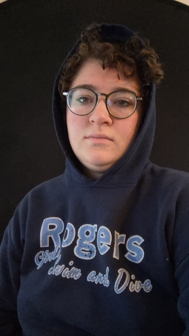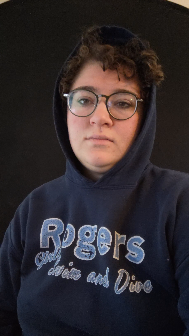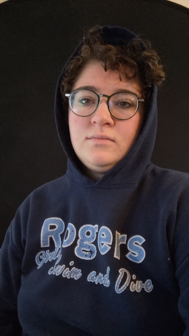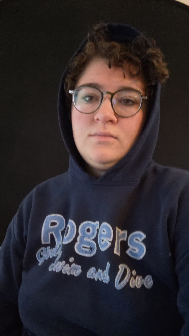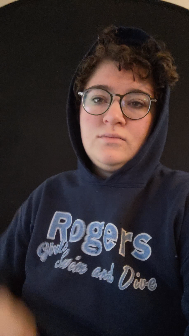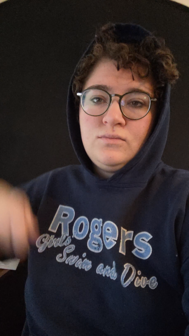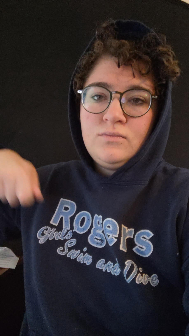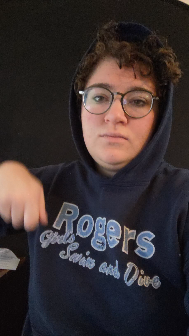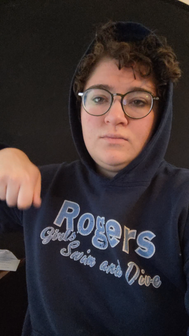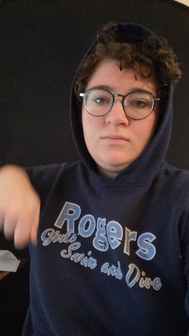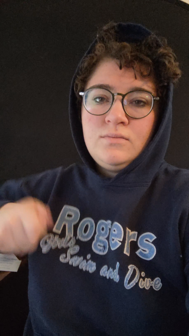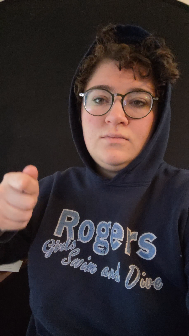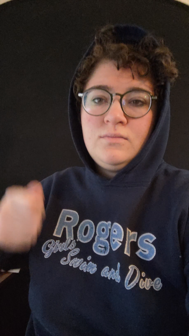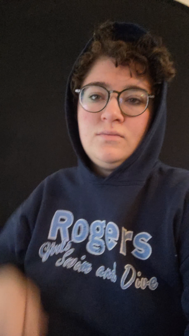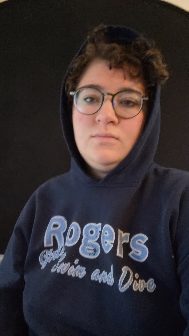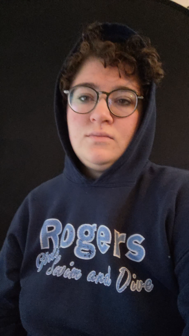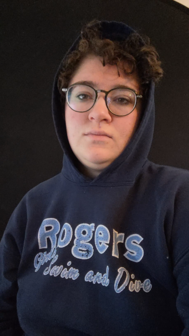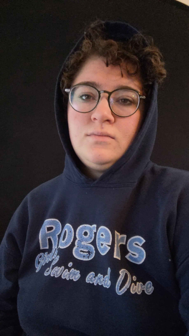shovel